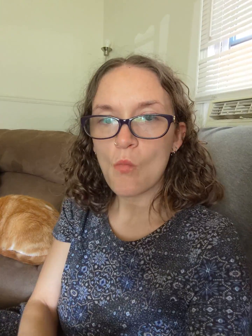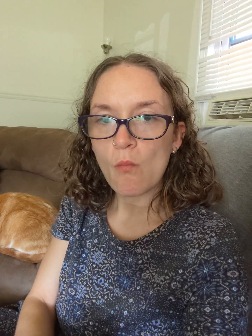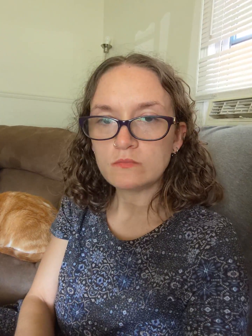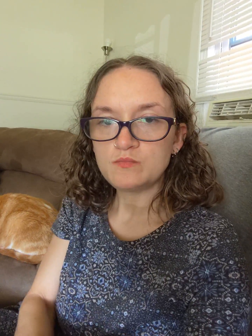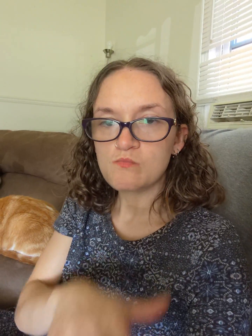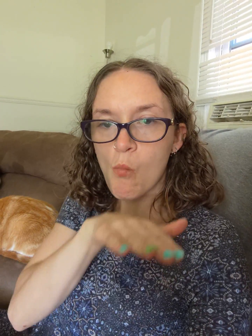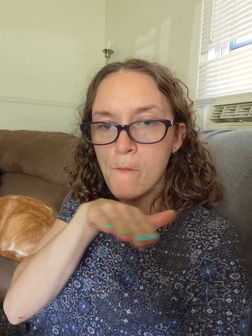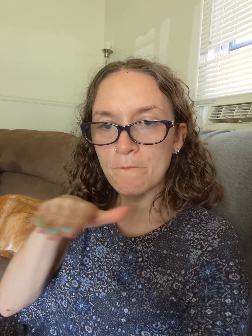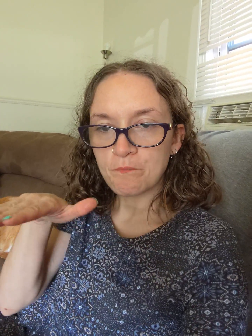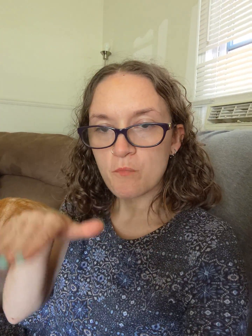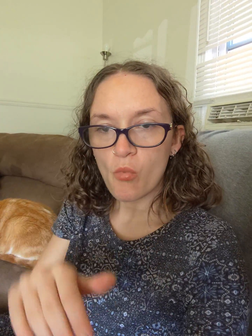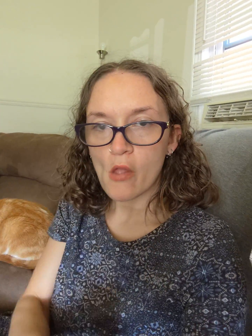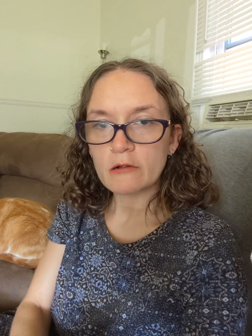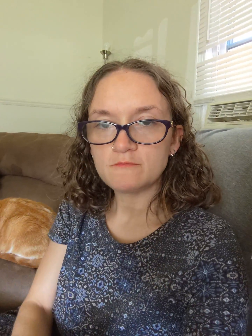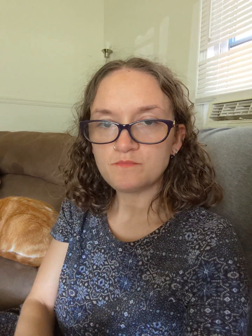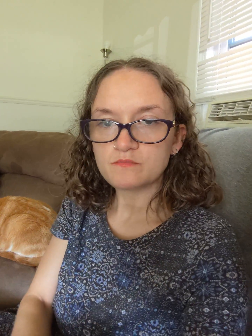nice